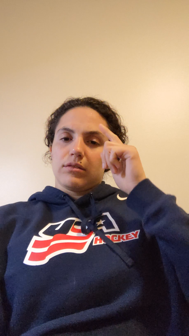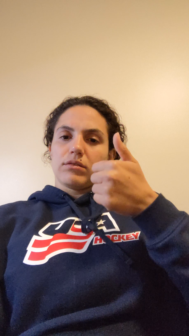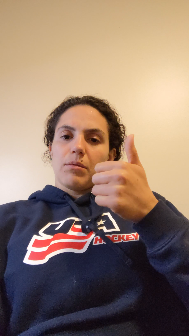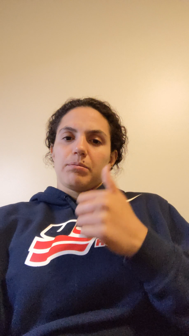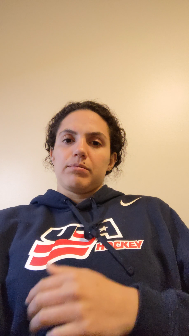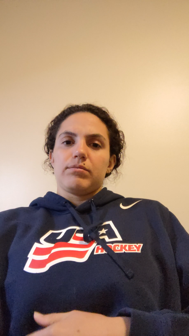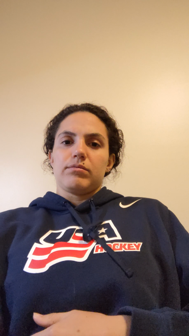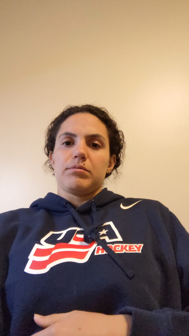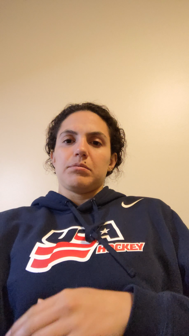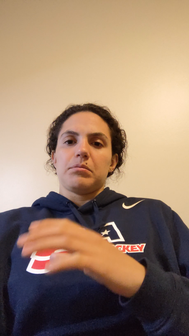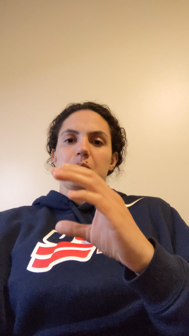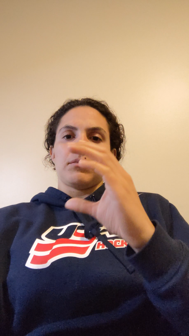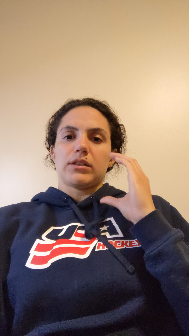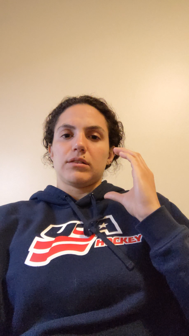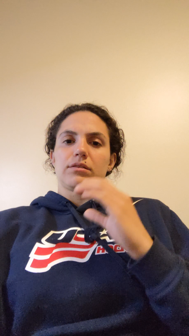bus